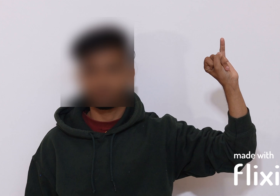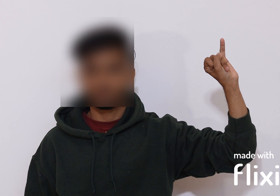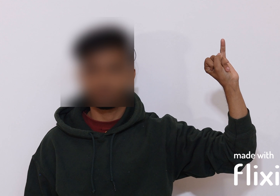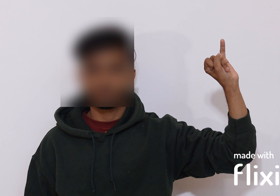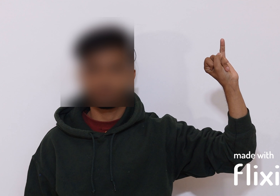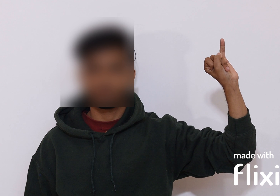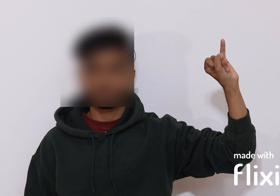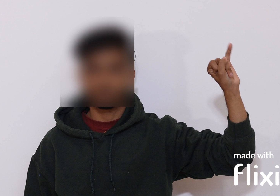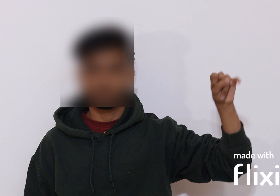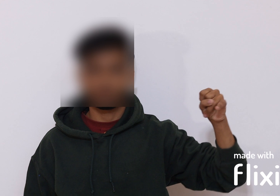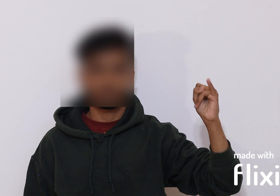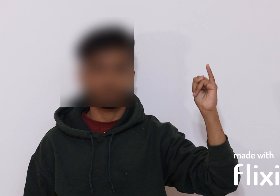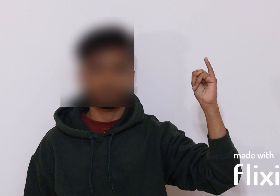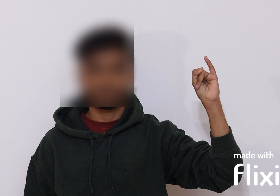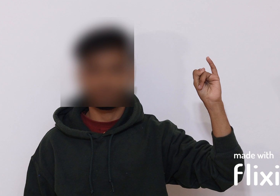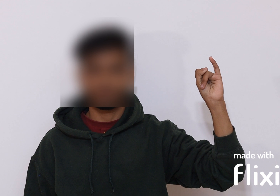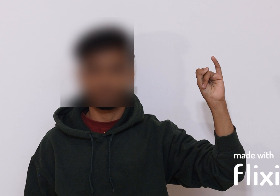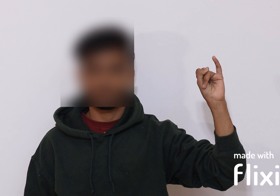ج